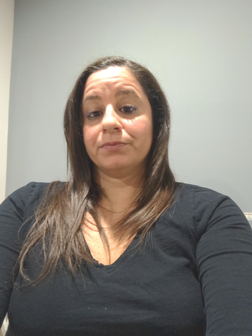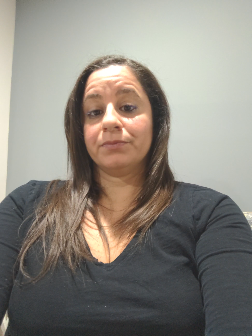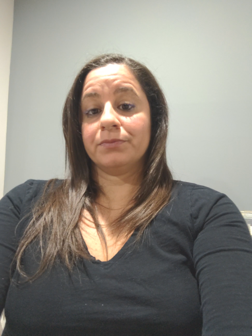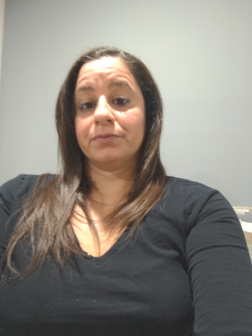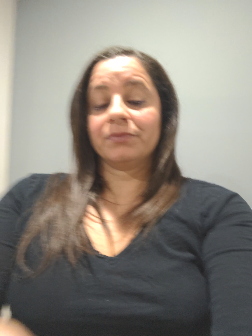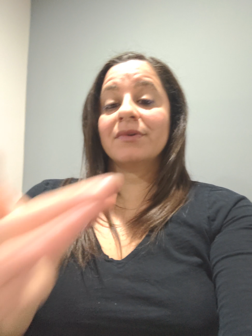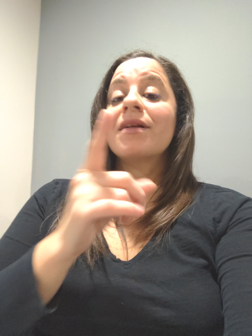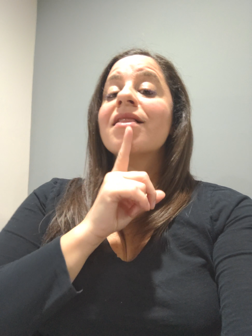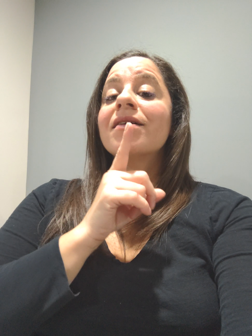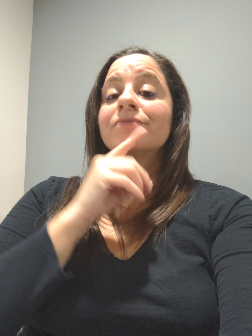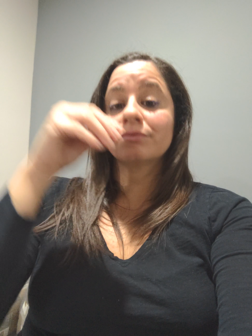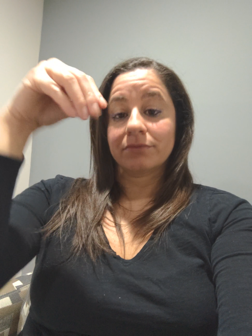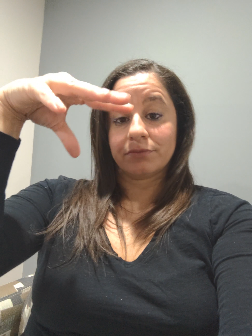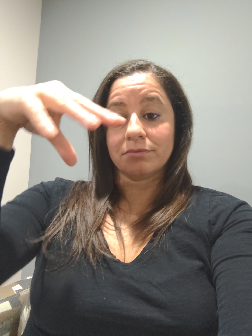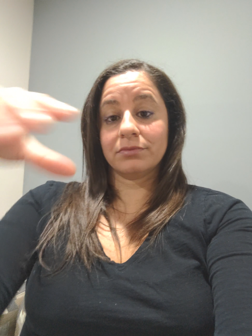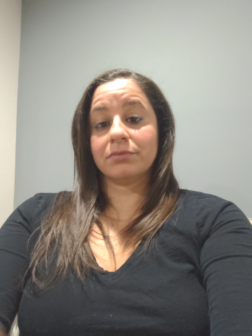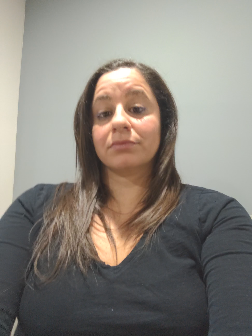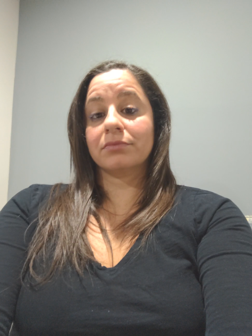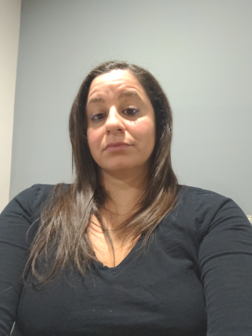lamp